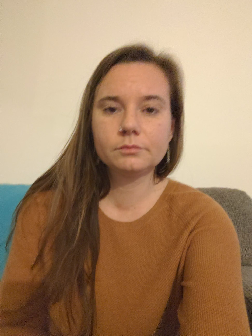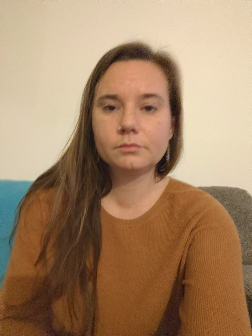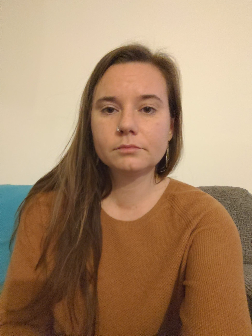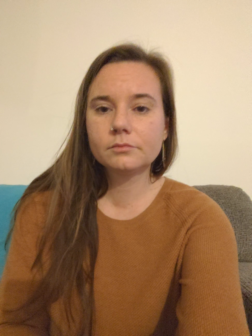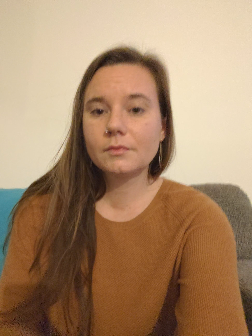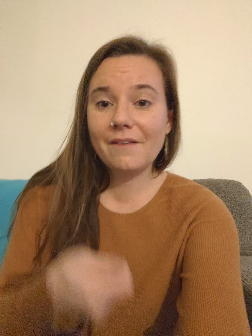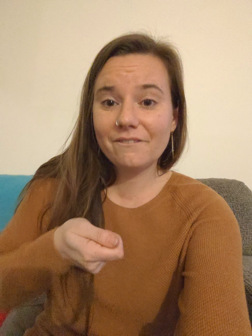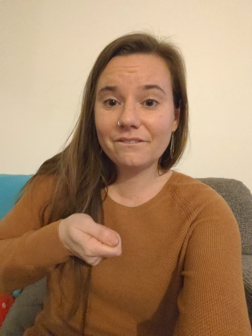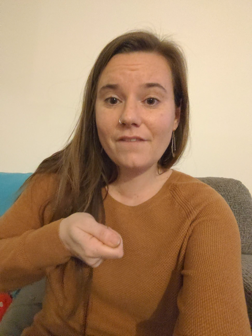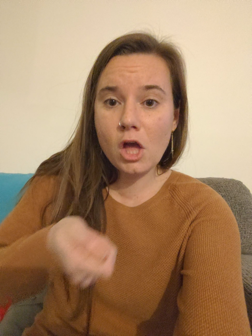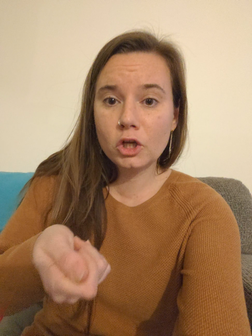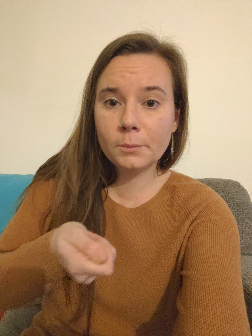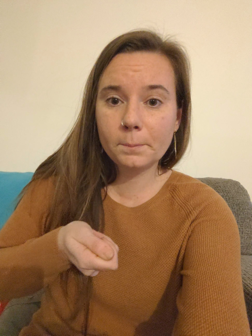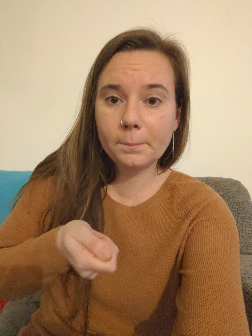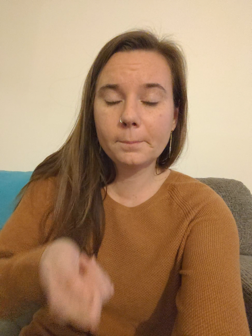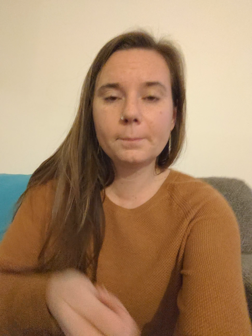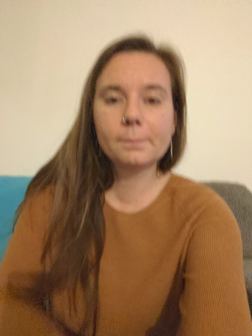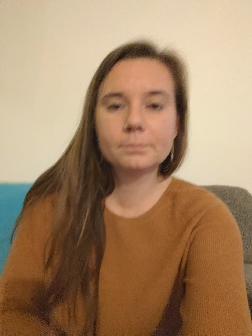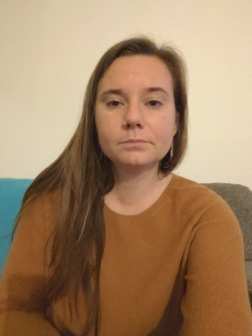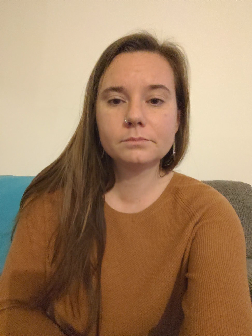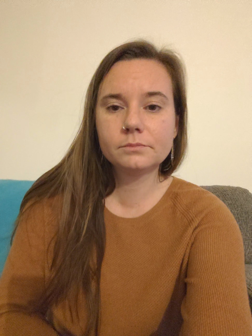vacuum